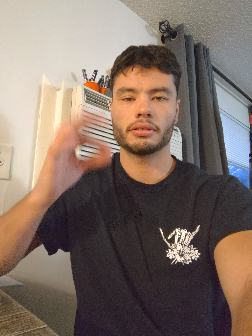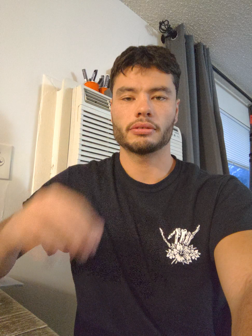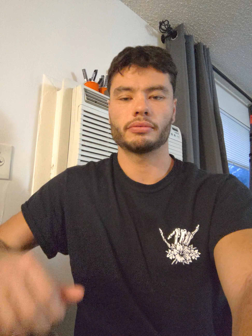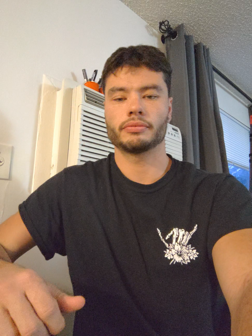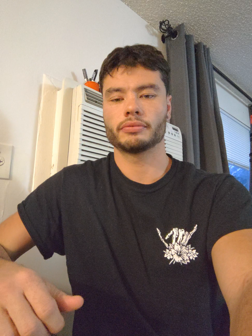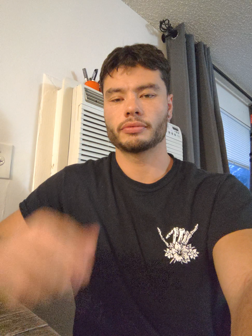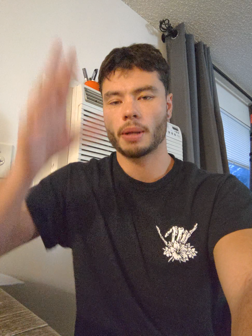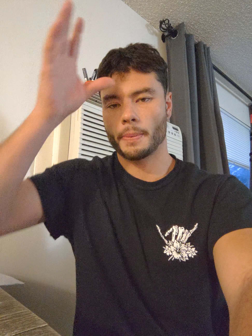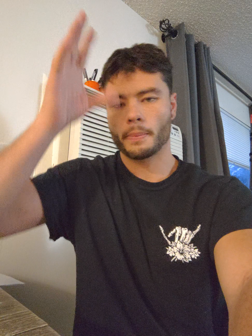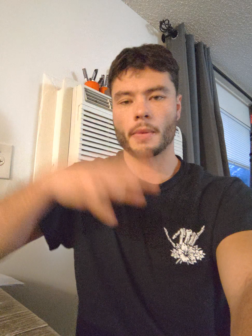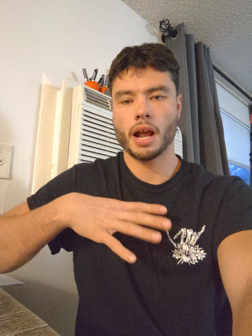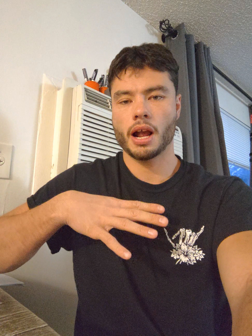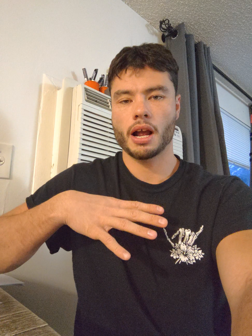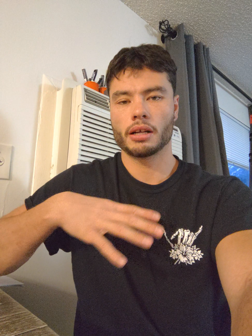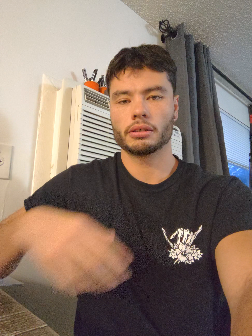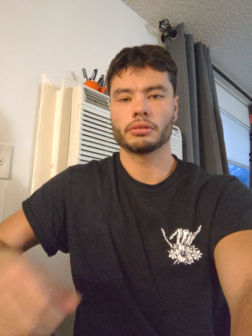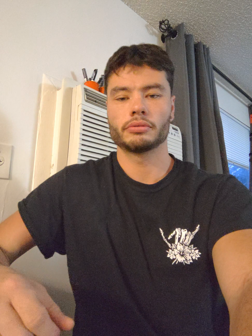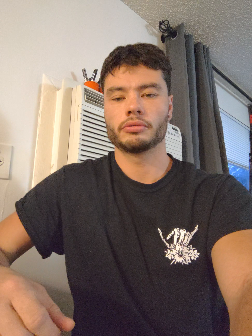man